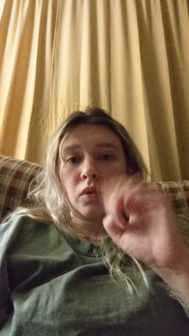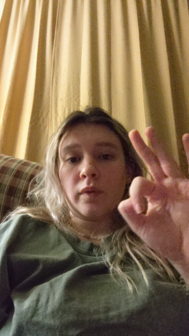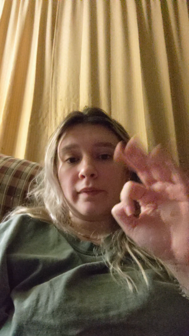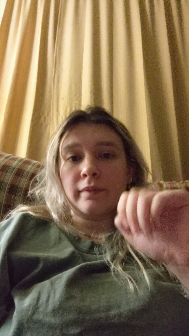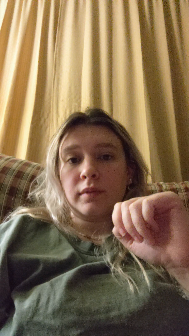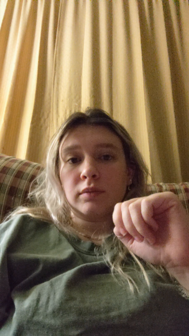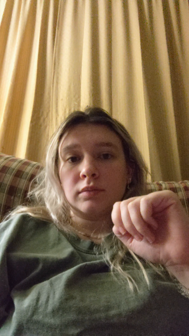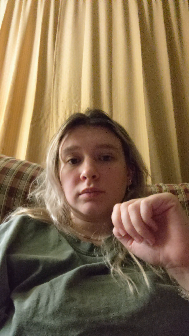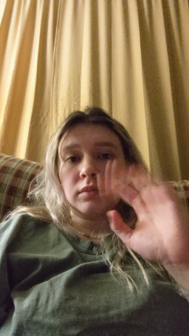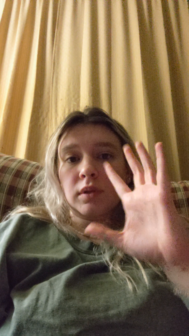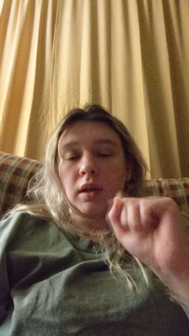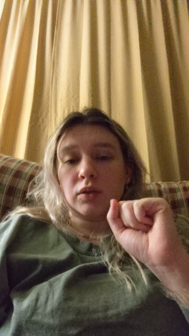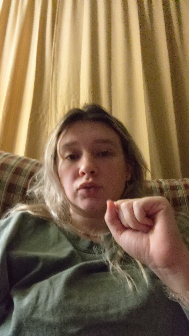catch